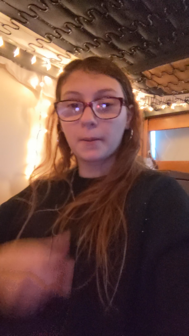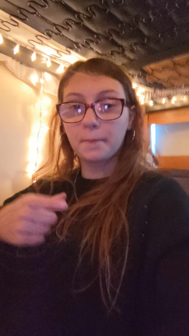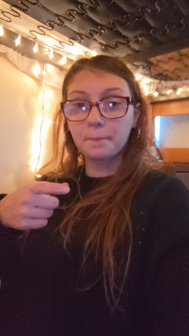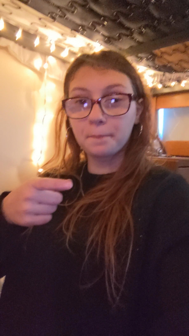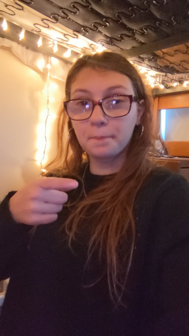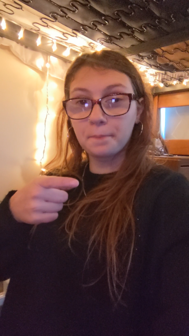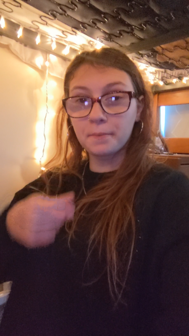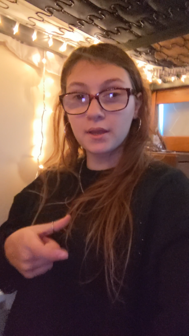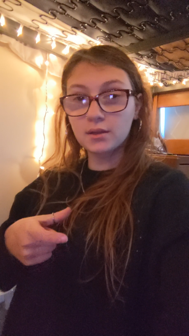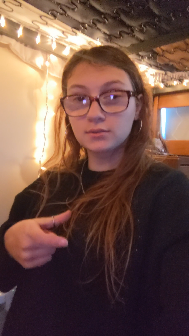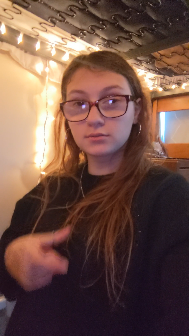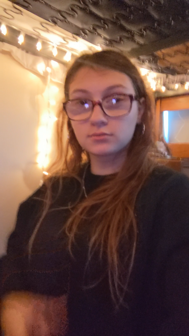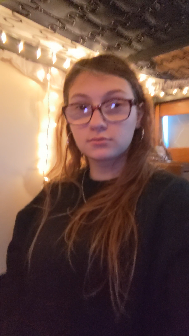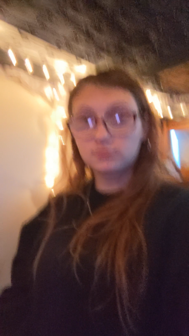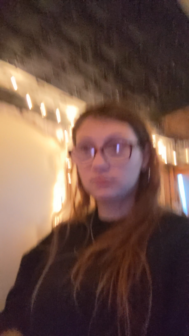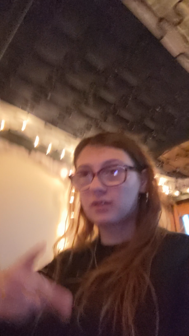plate